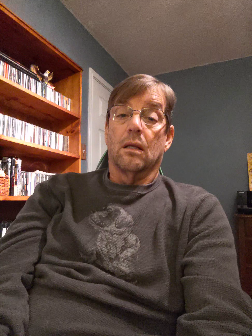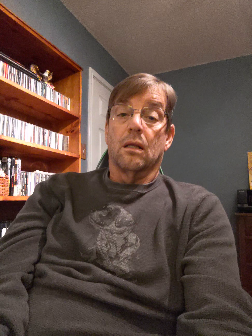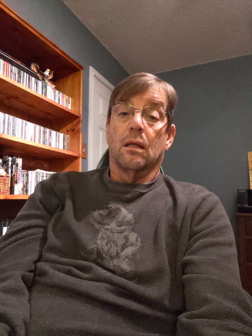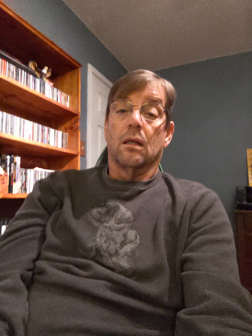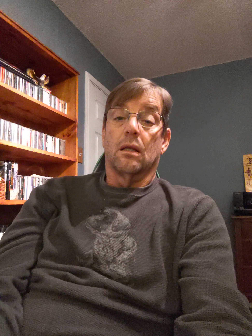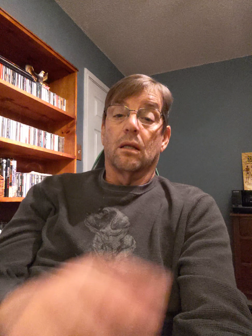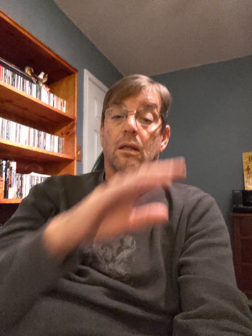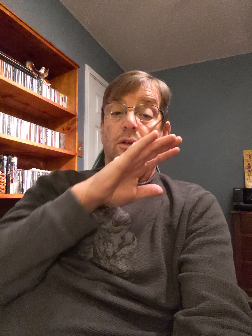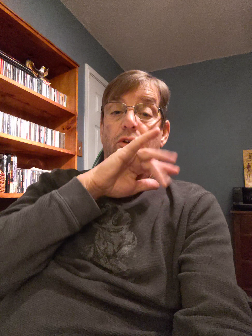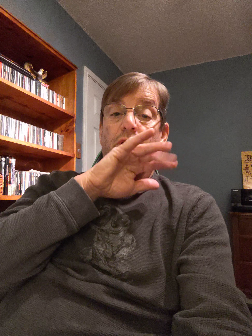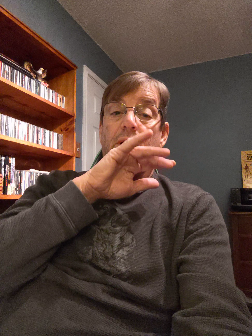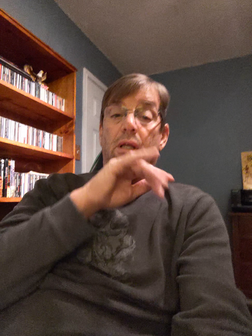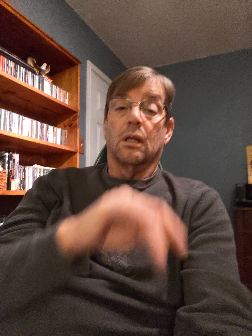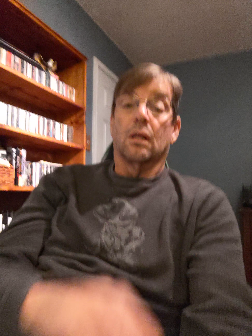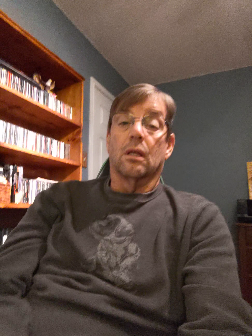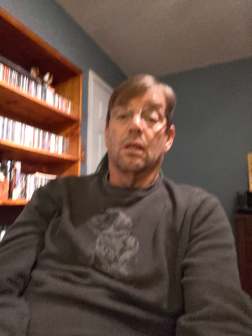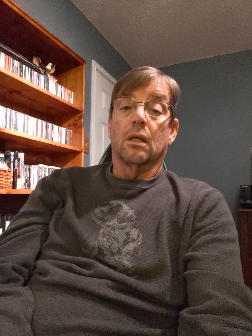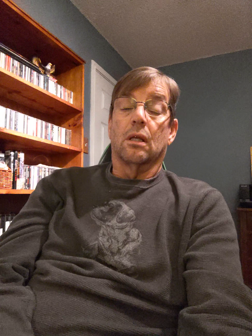dirty